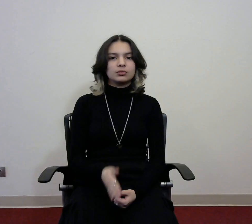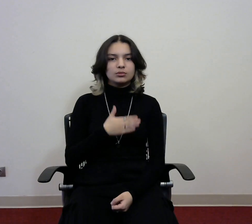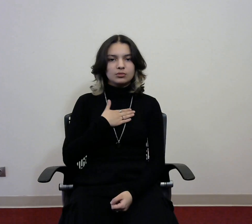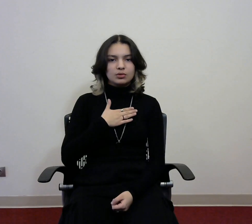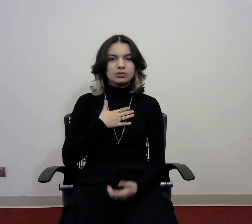mən